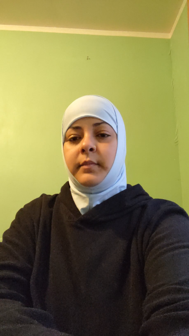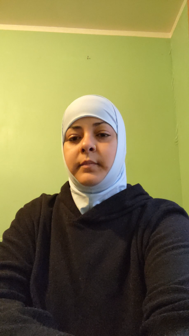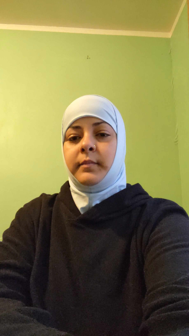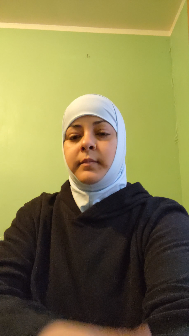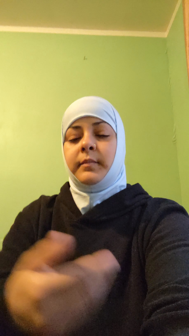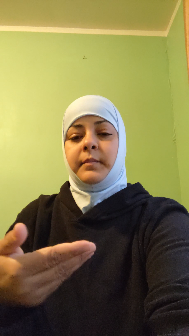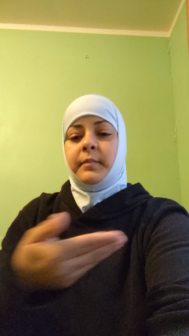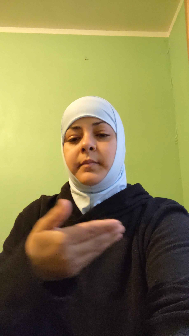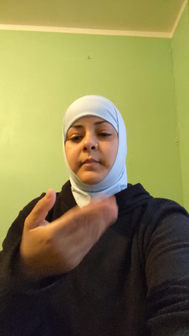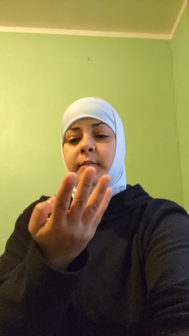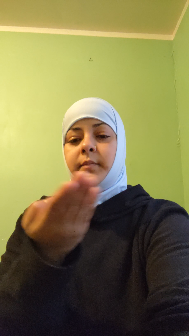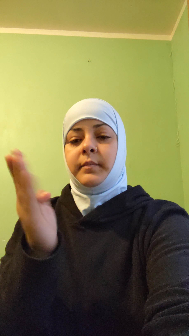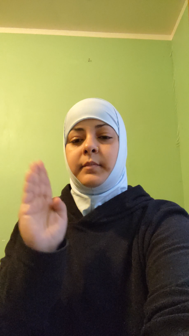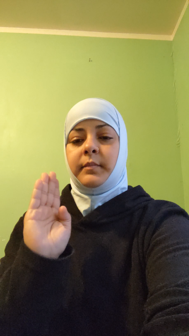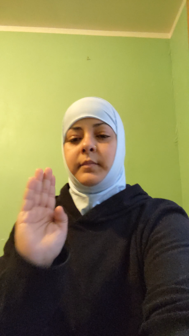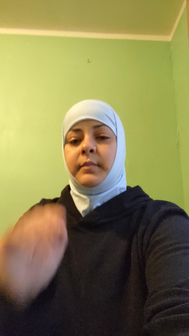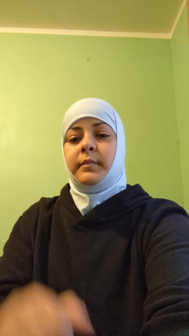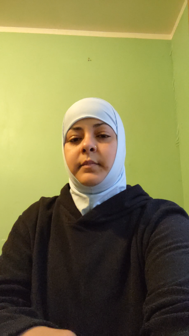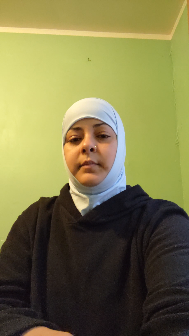crib